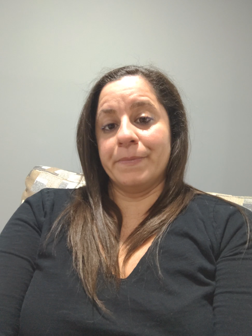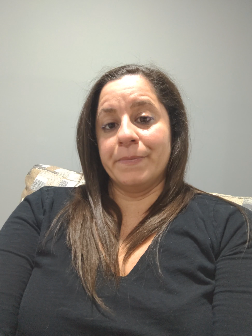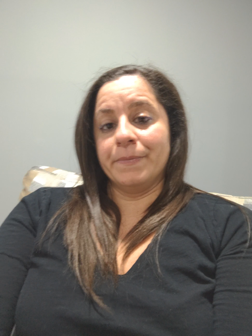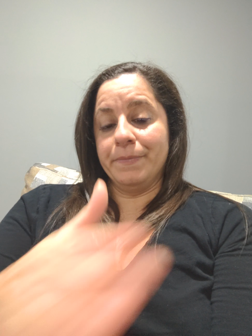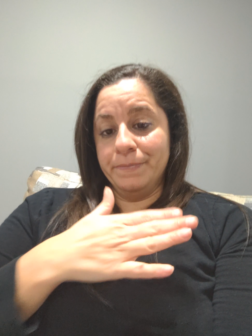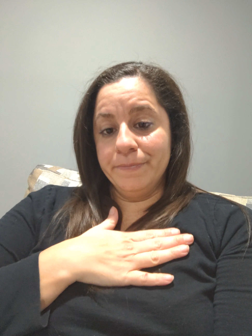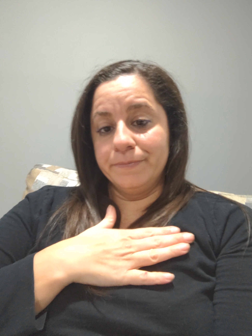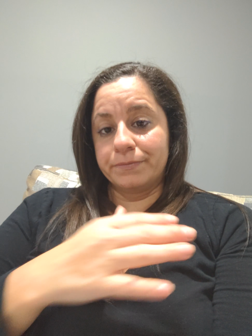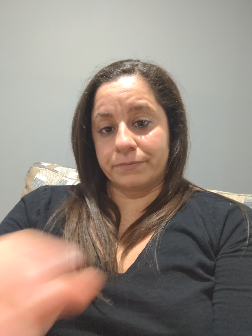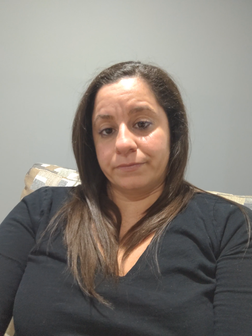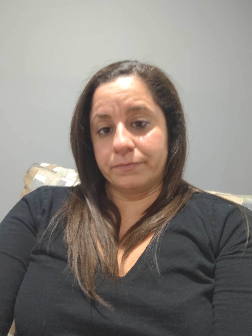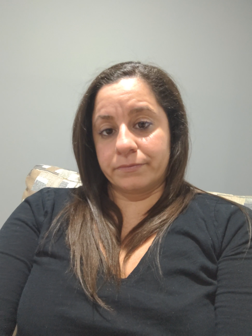my